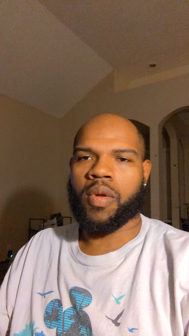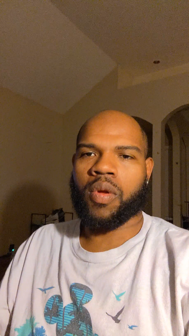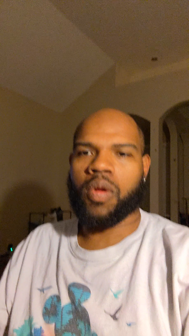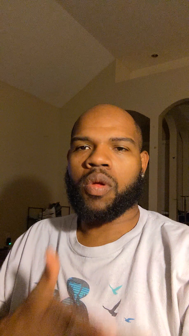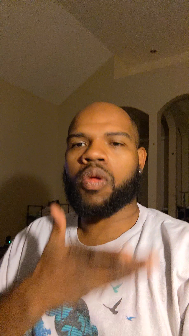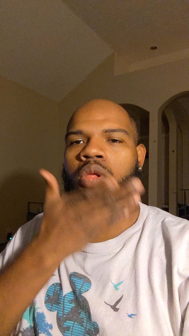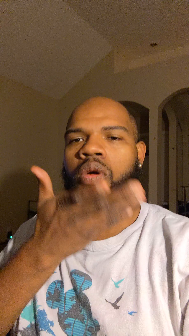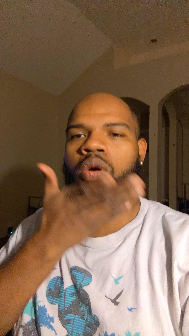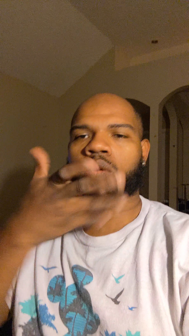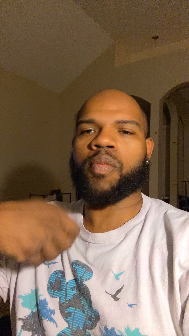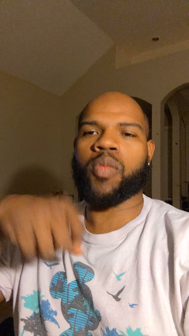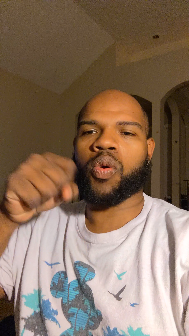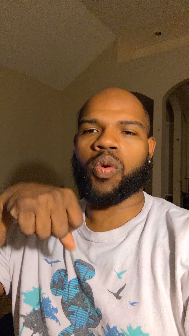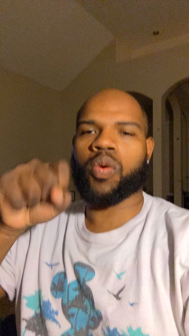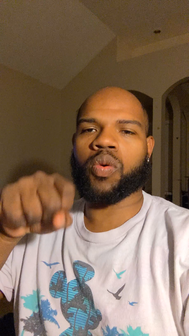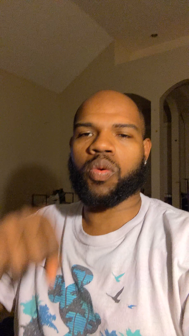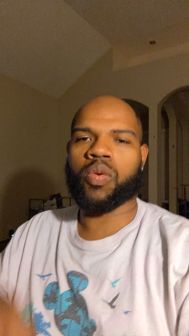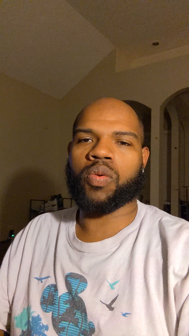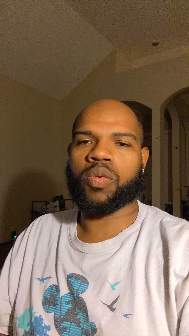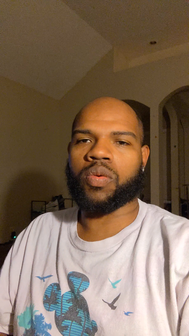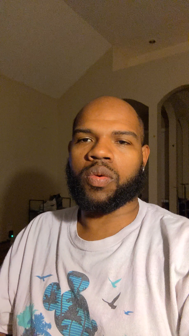lawn mower